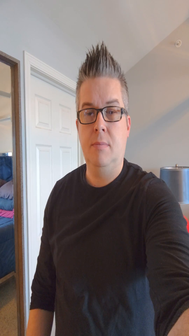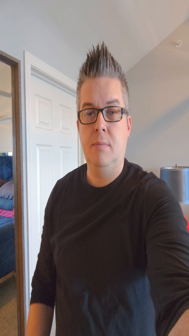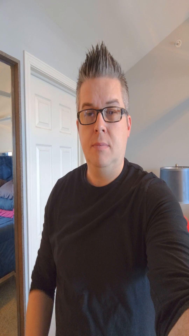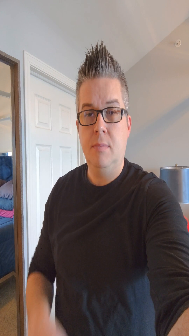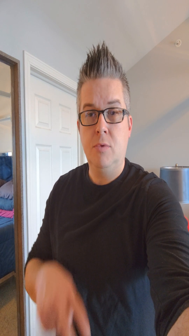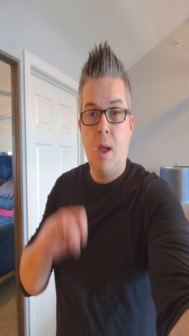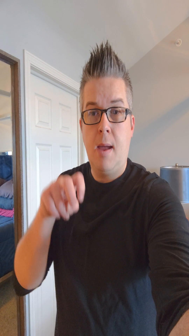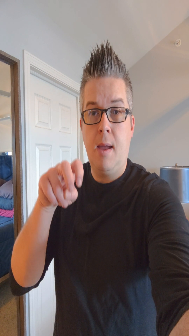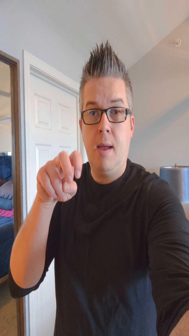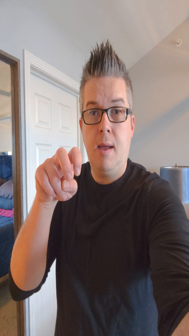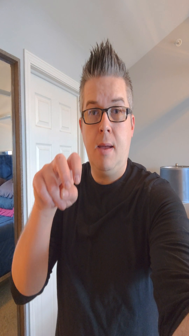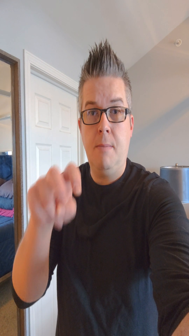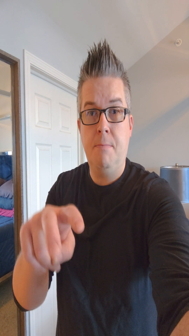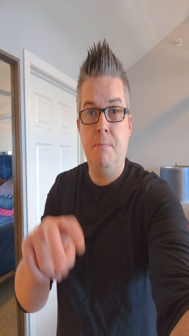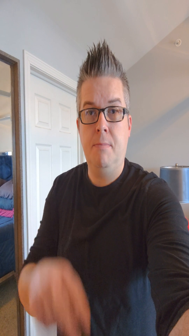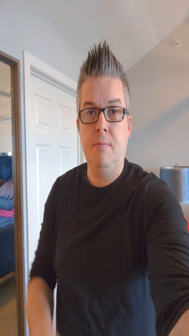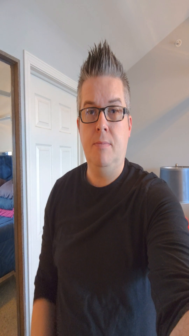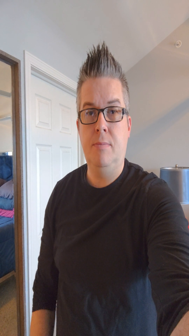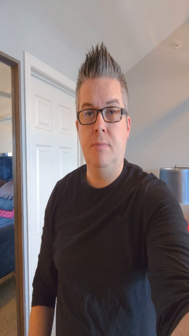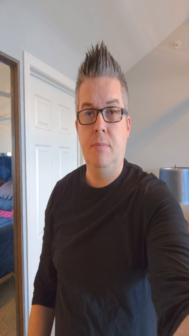jump